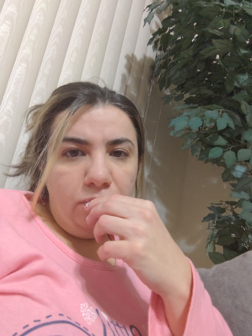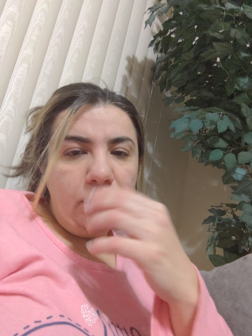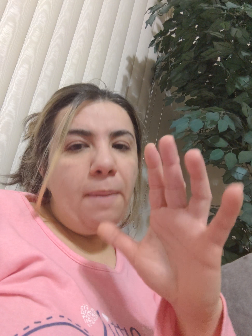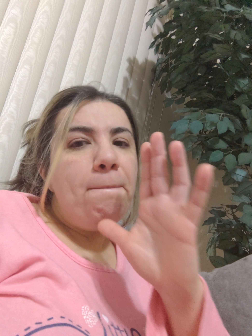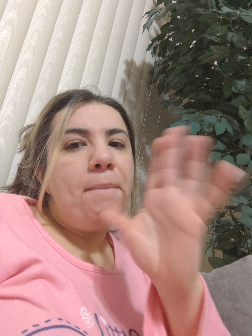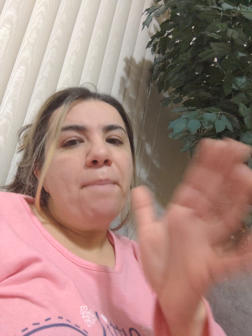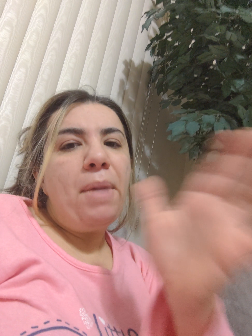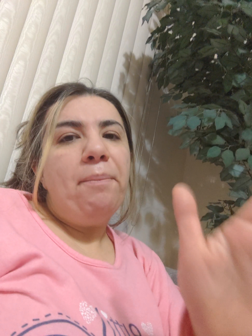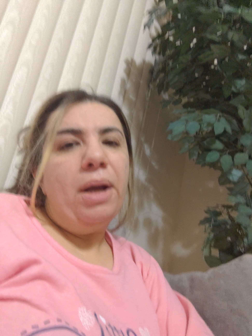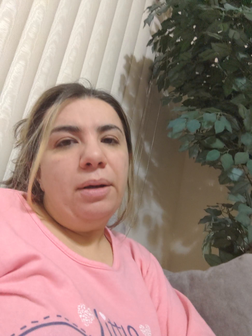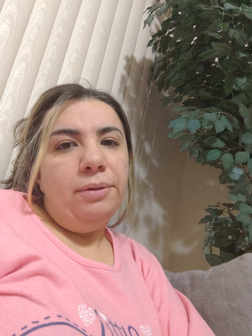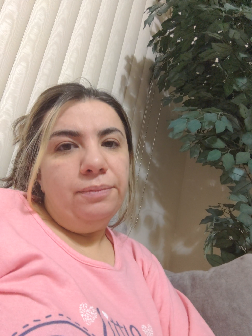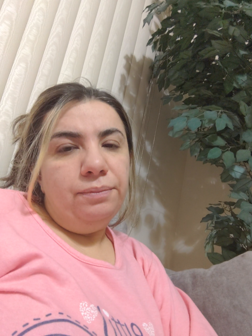grandma